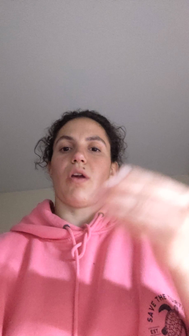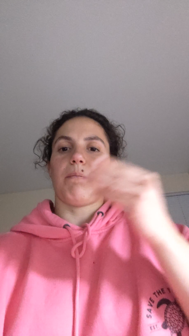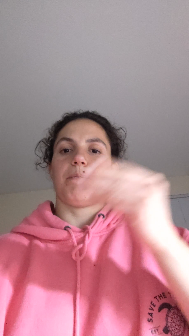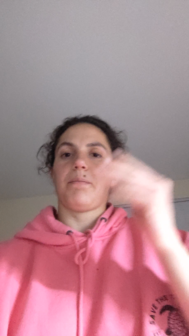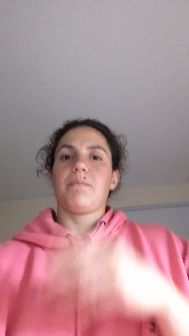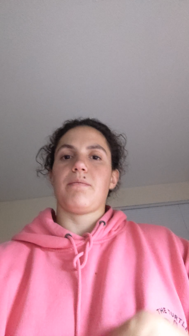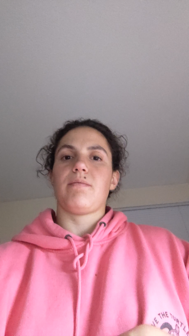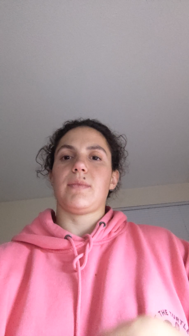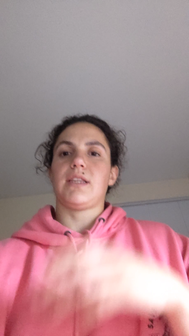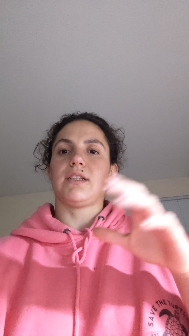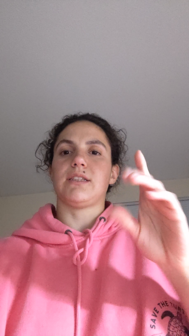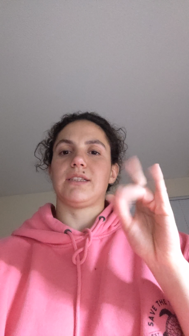did